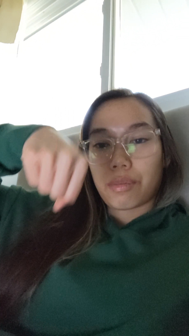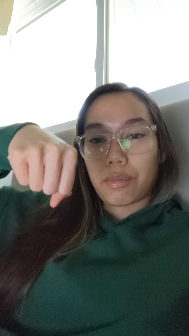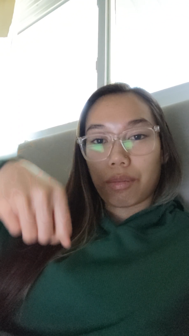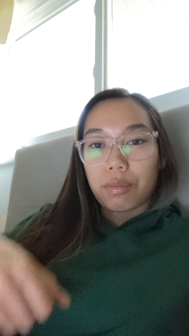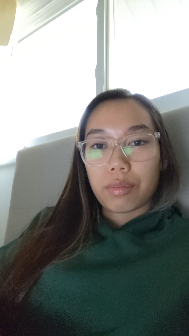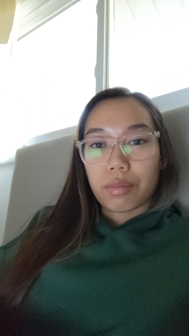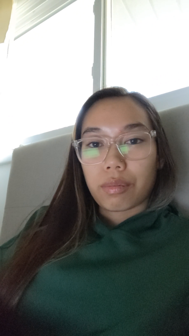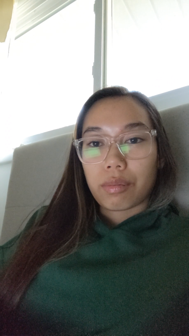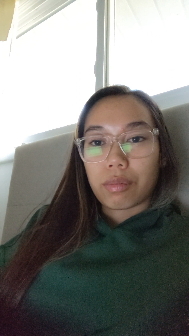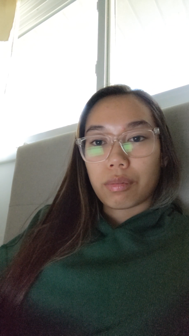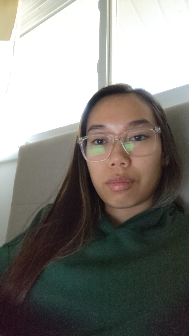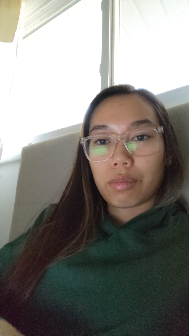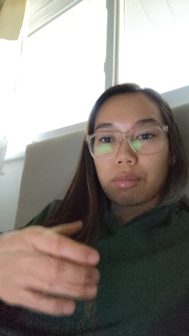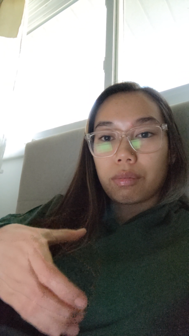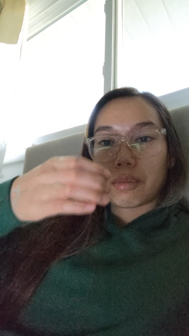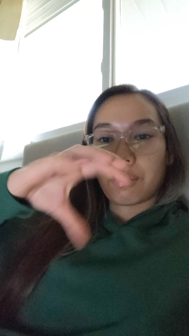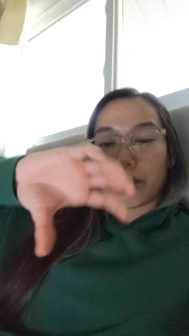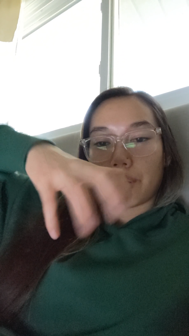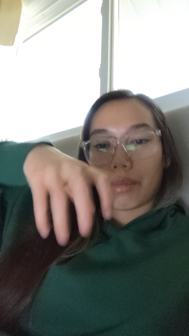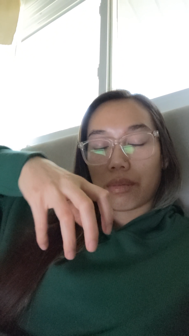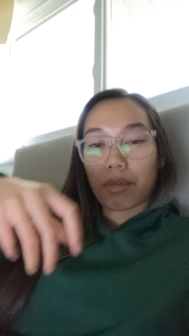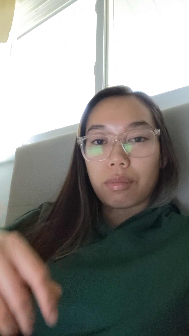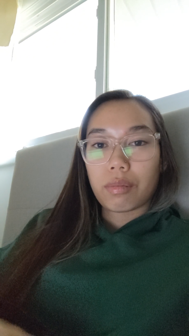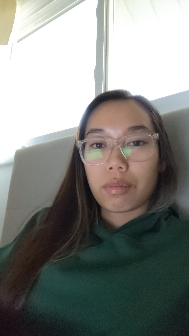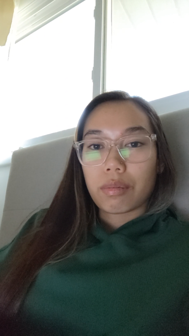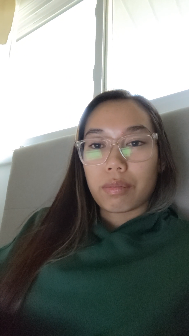jar